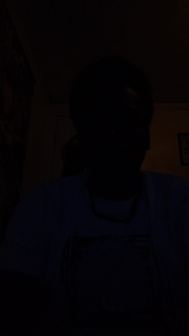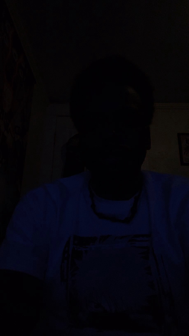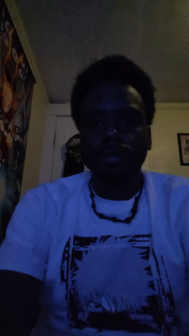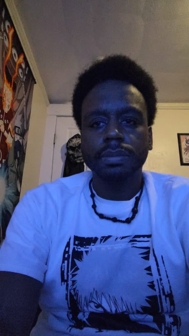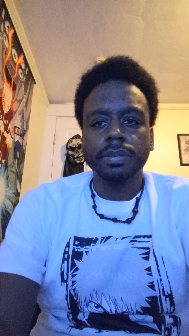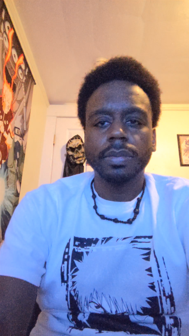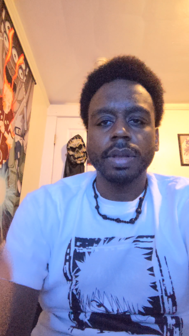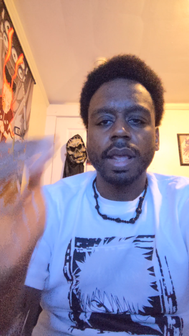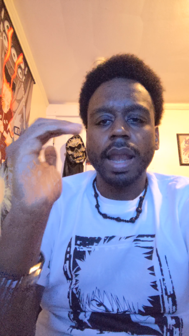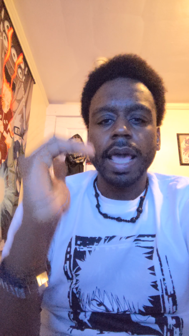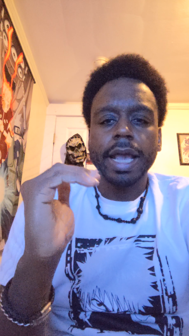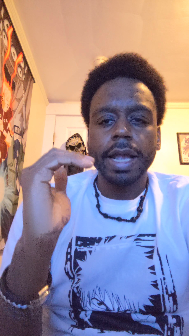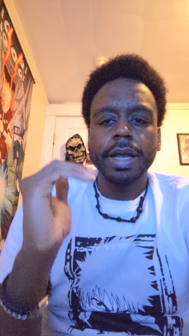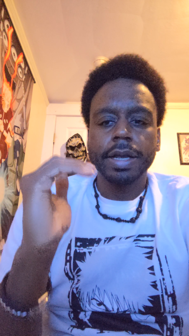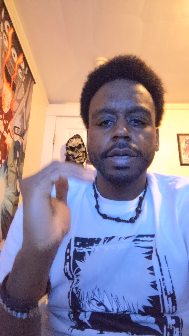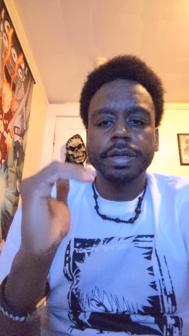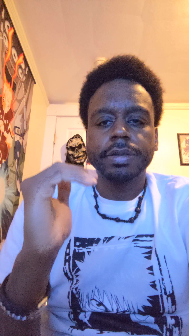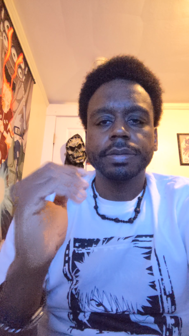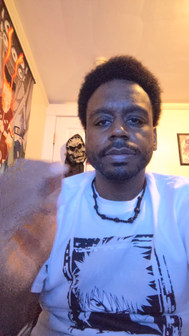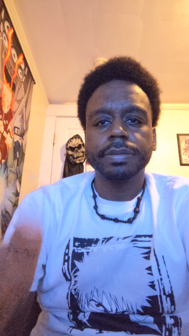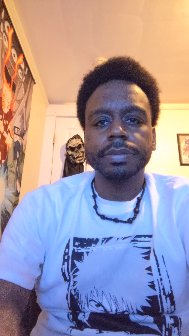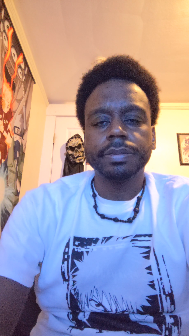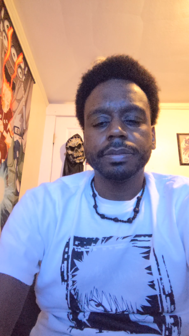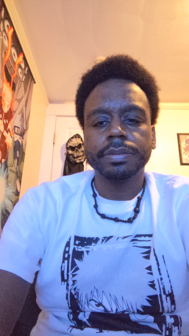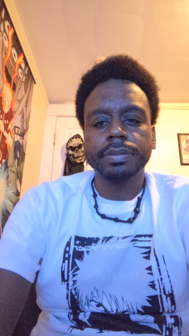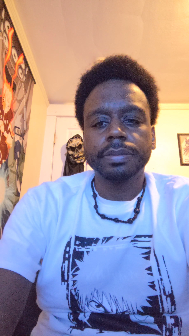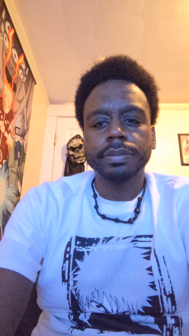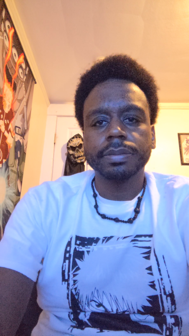little